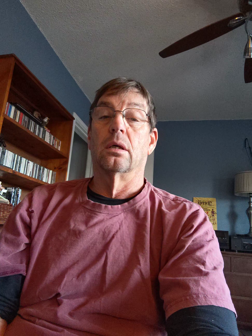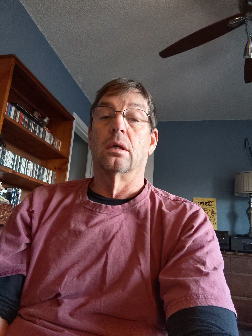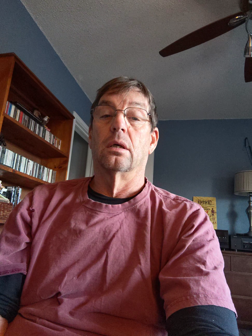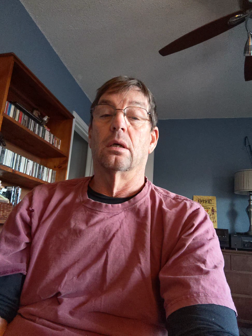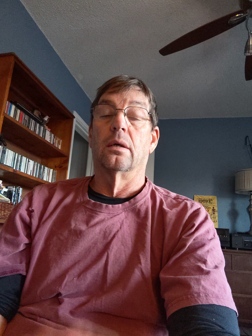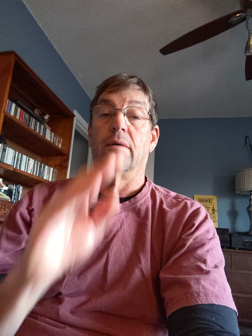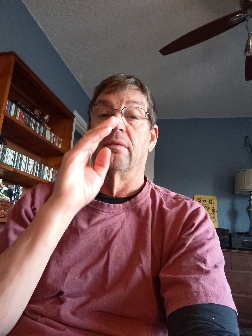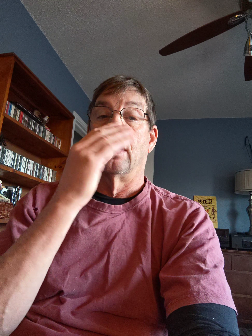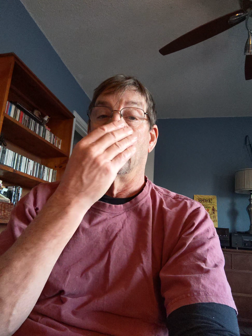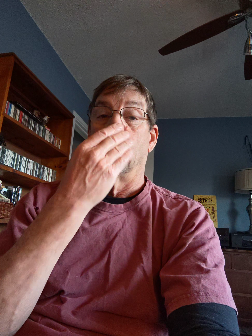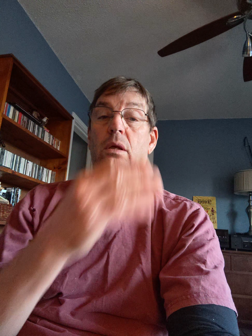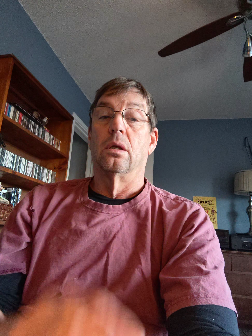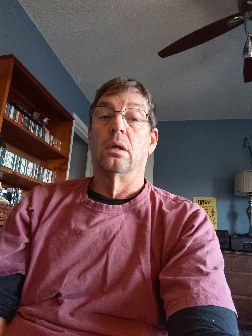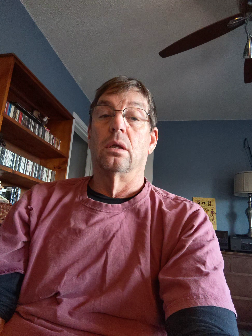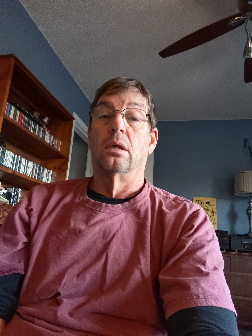flower